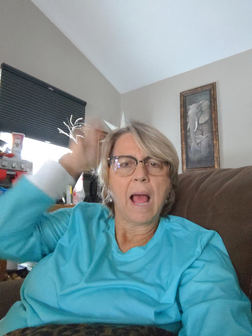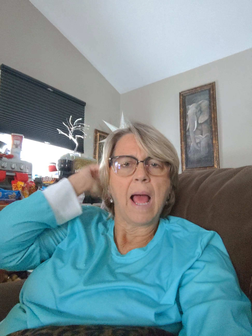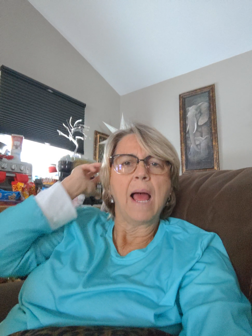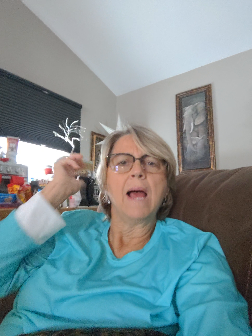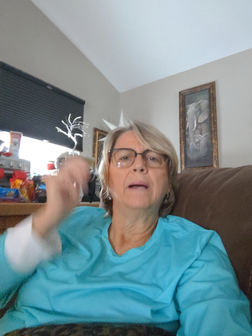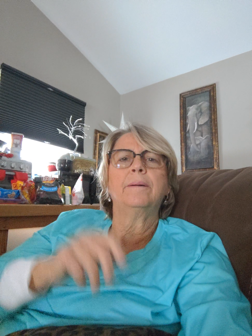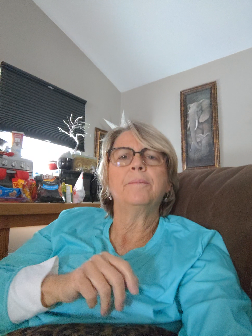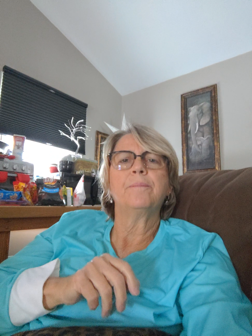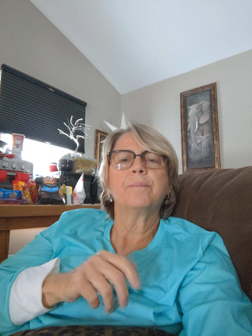lion